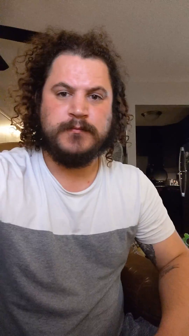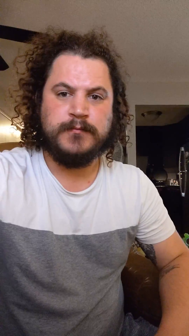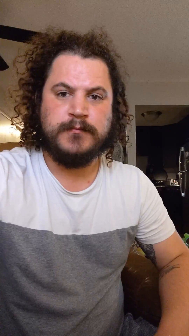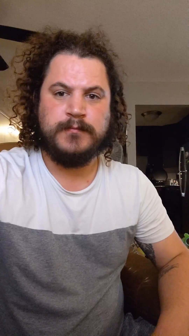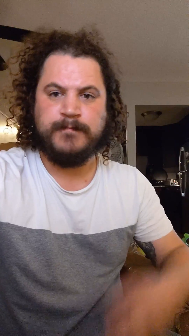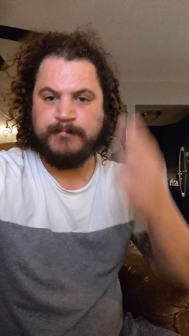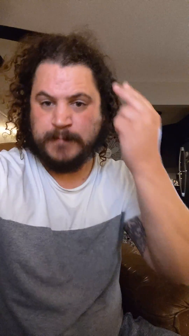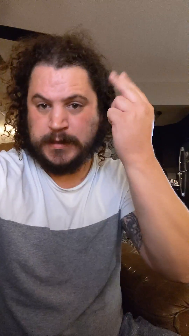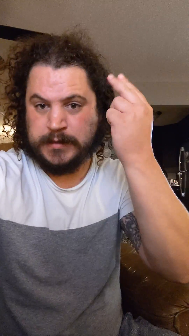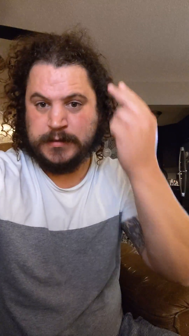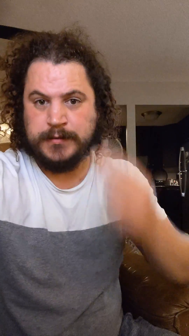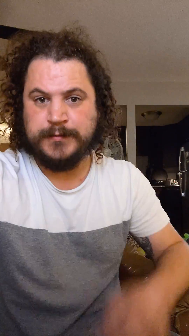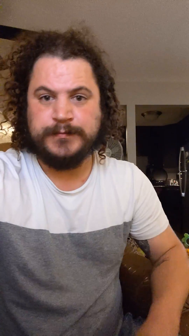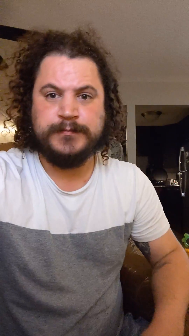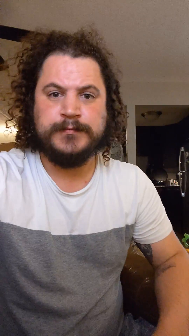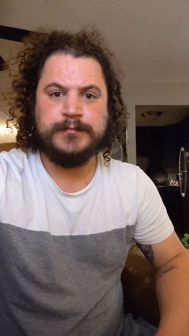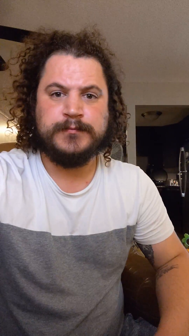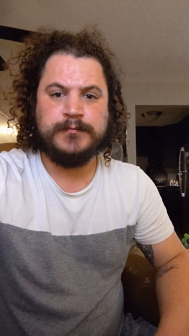bunny